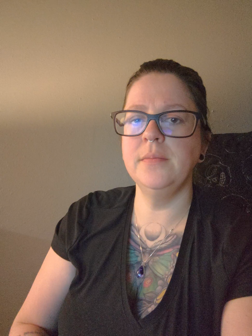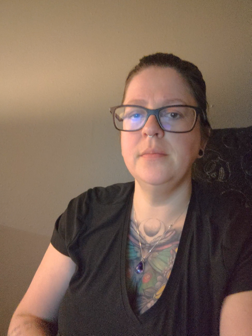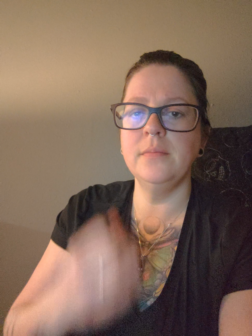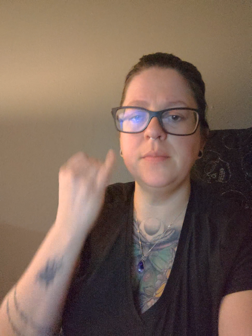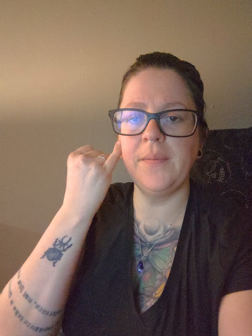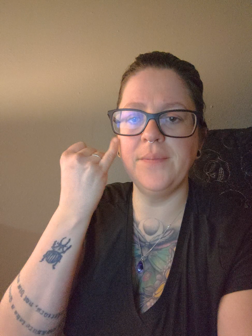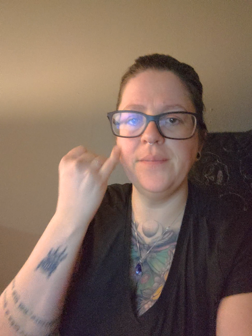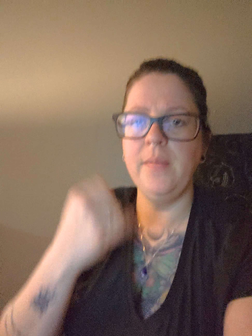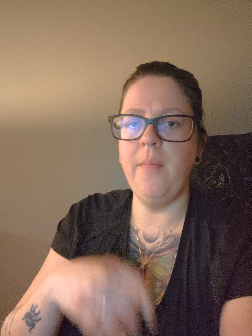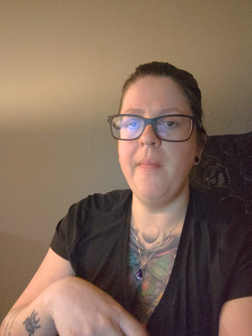if